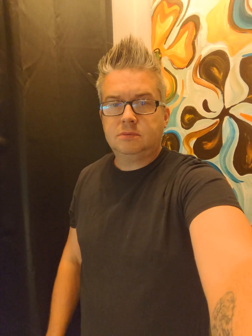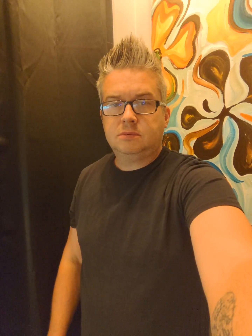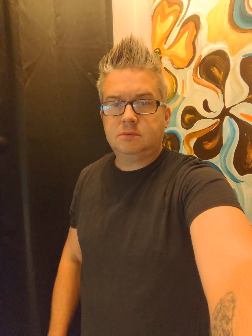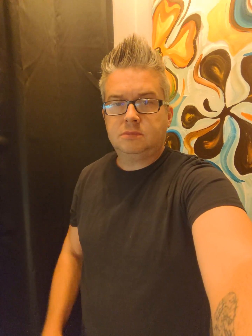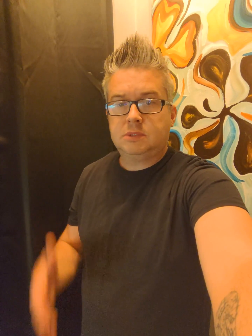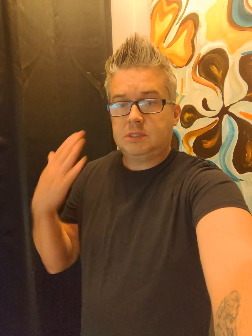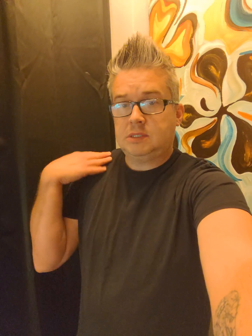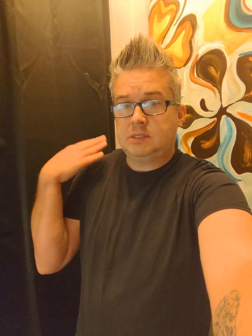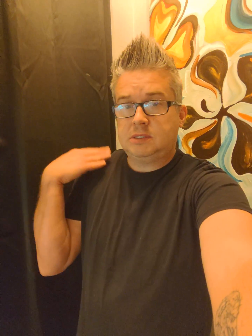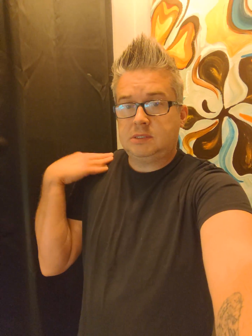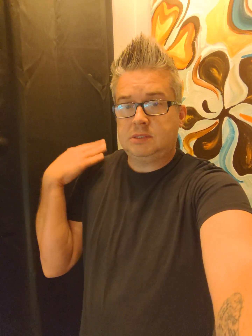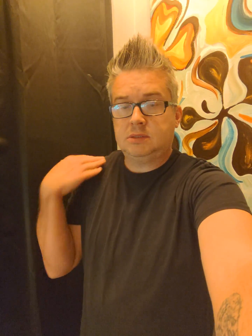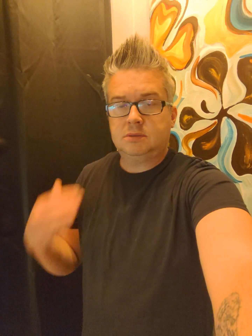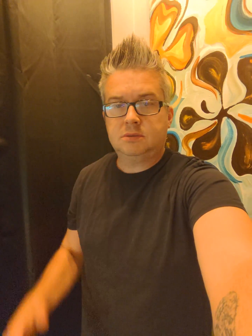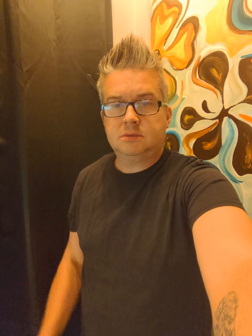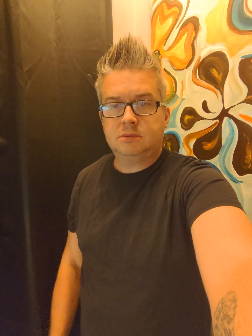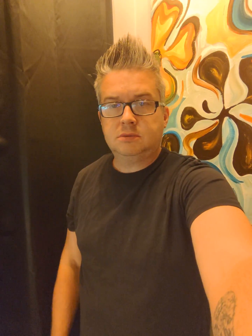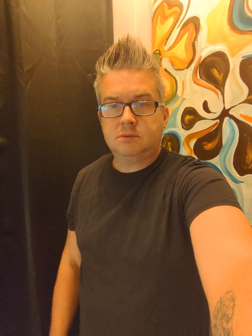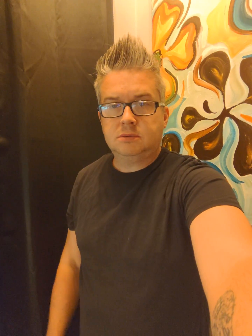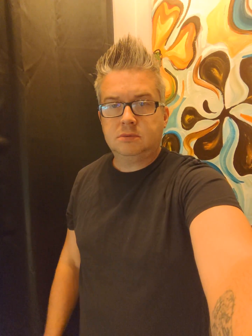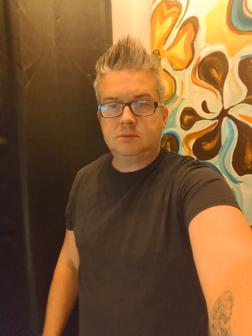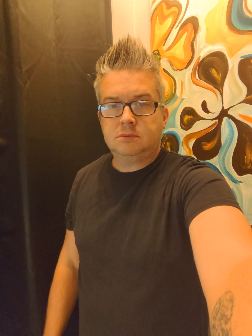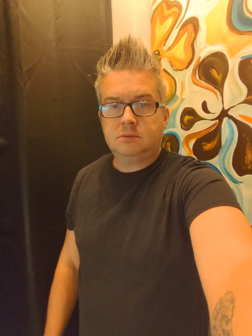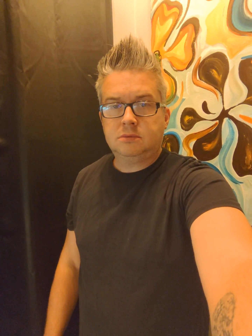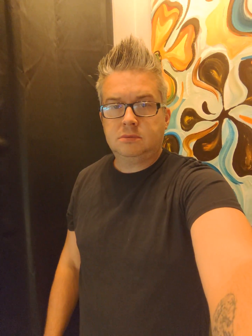shoulder